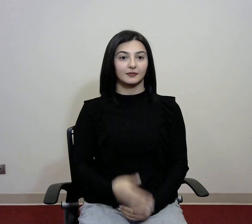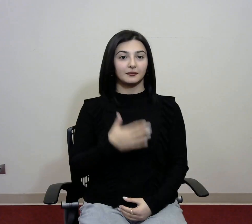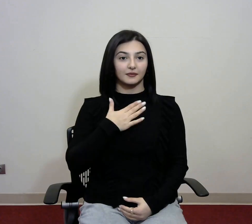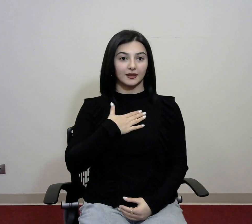mən